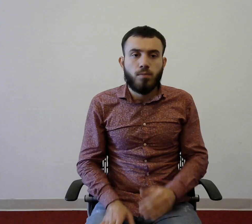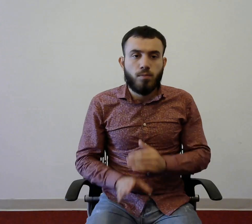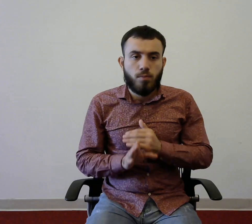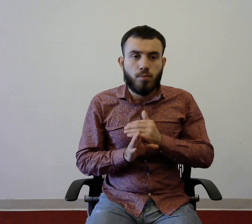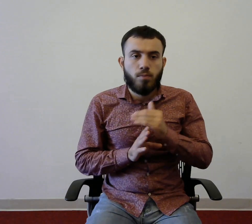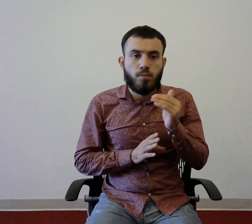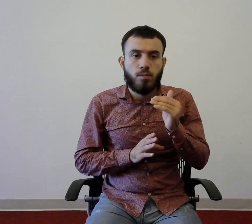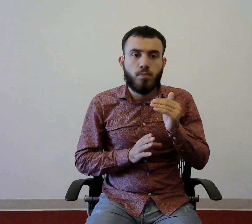uğur